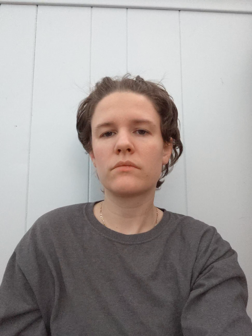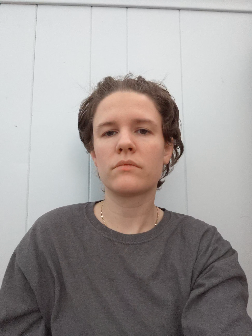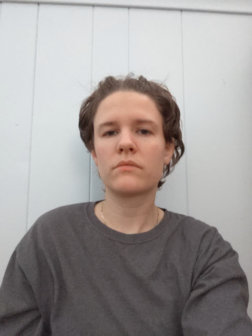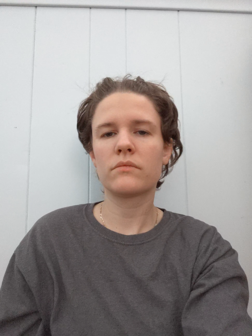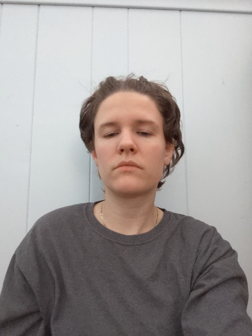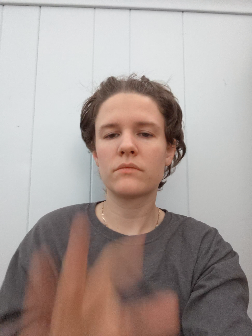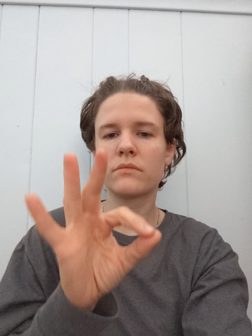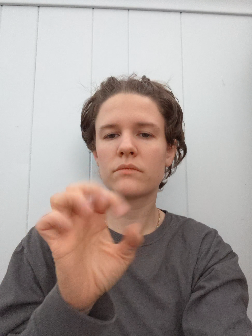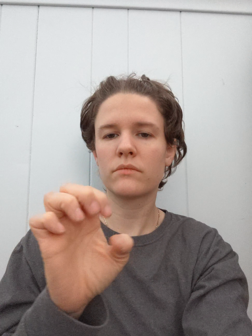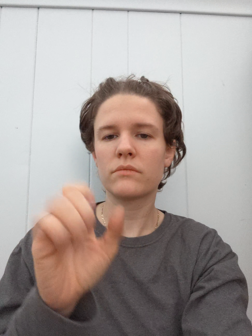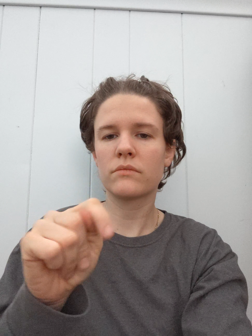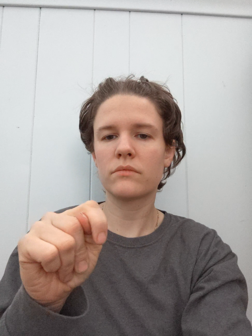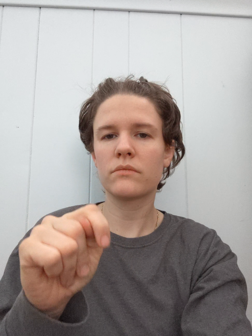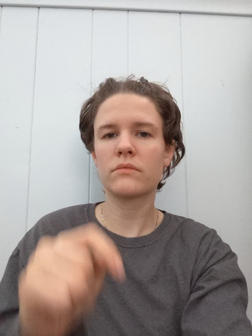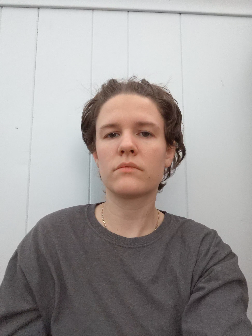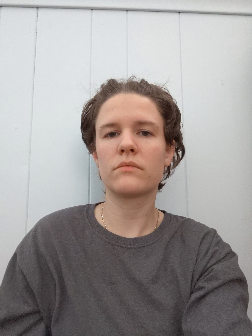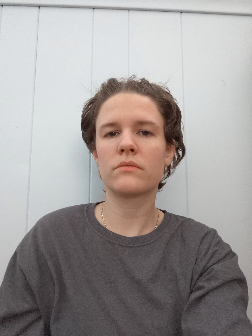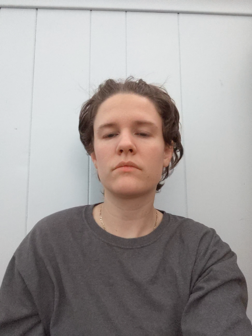feet